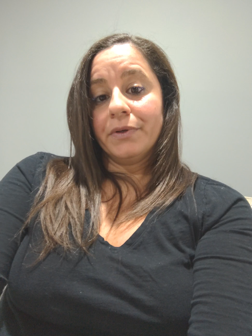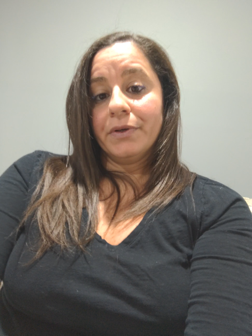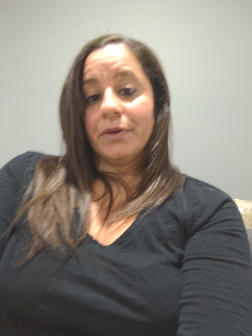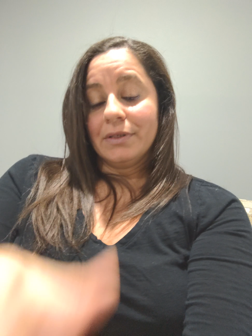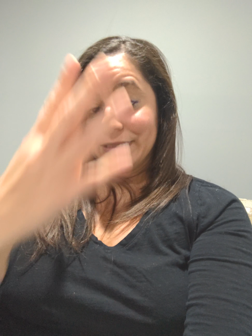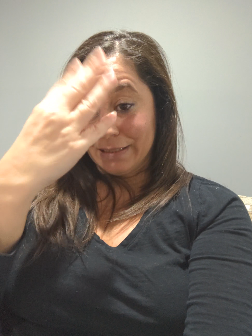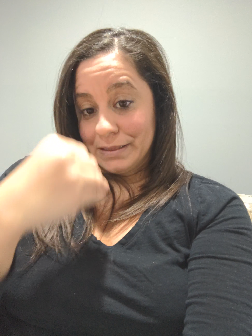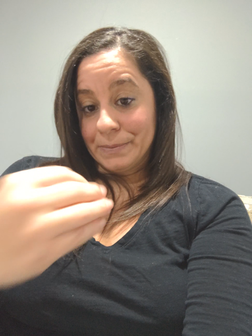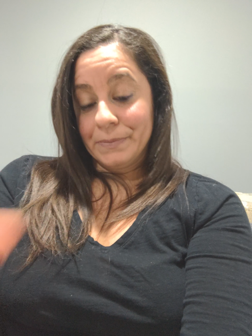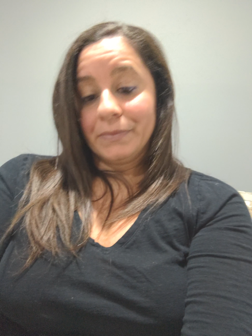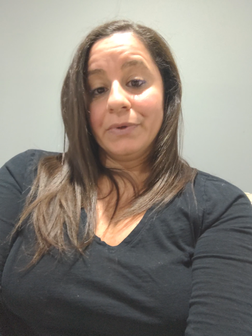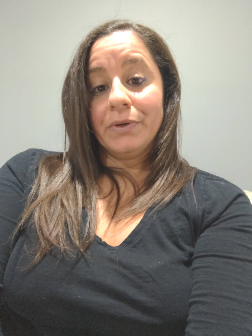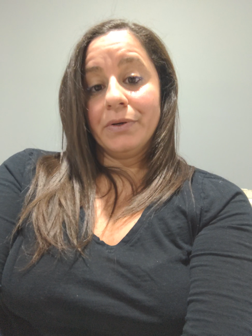sleep